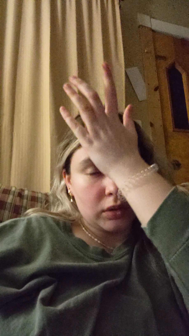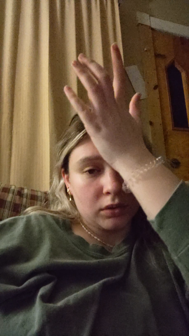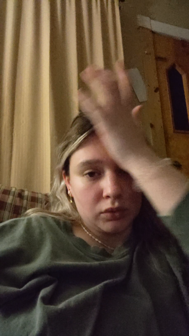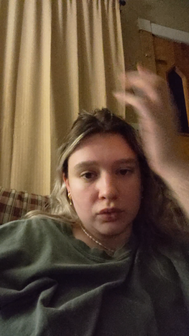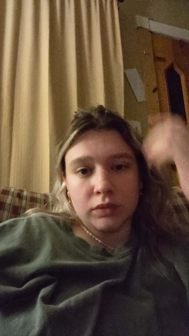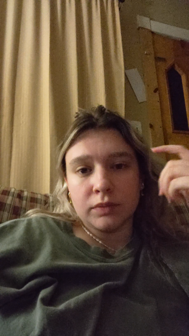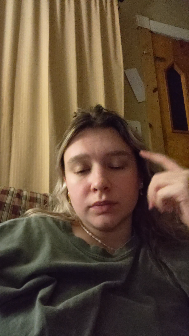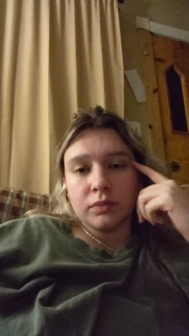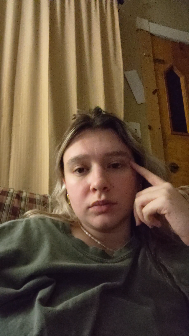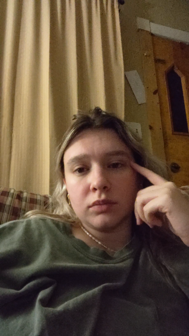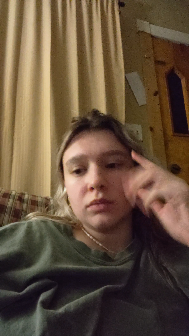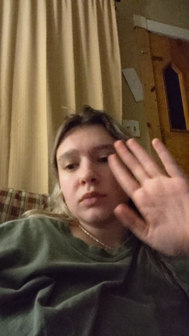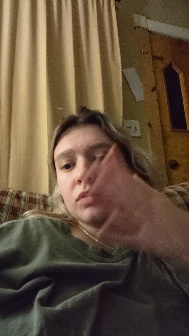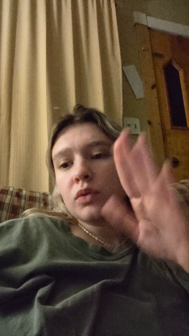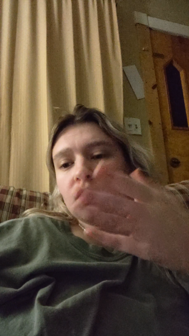cook